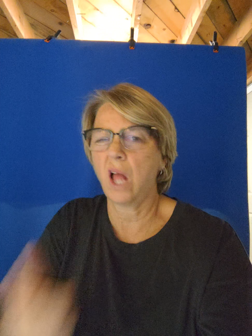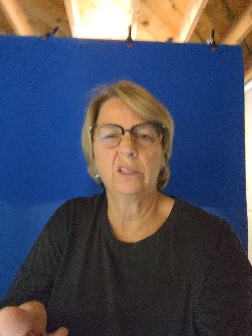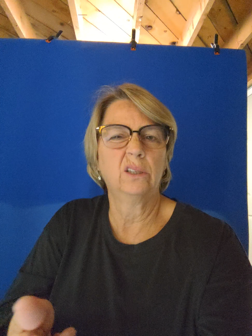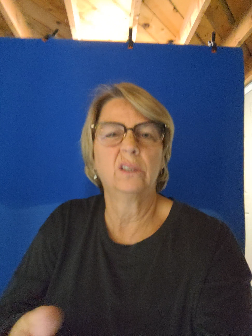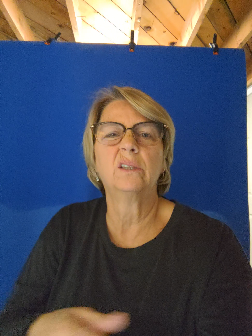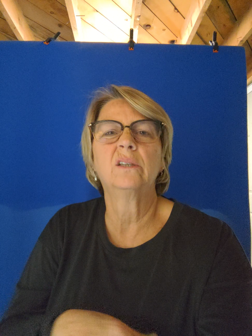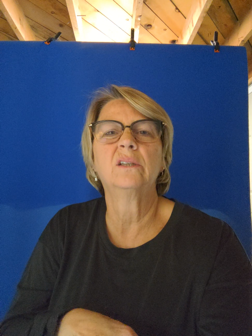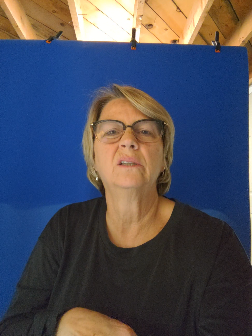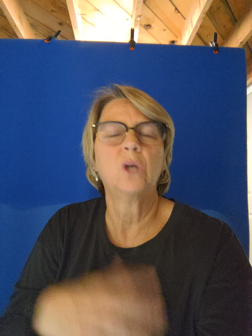not